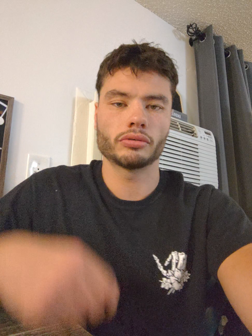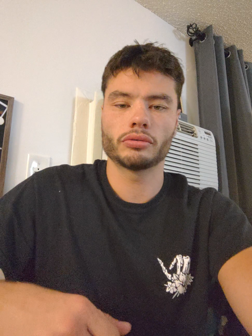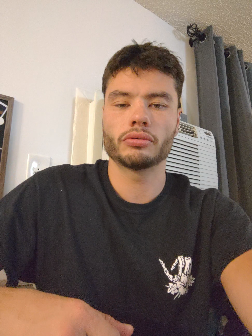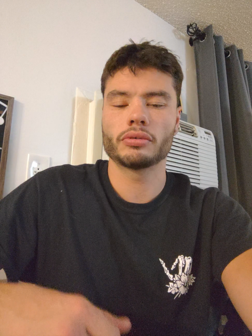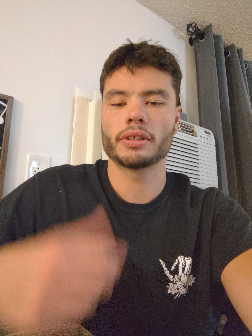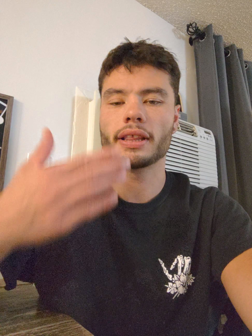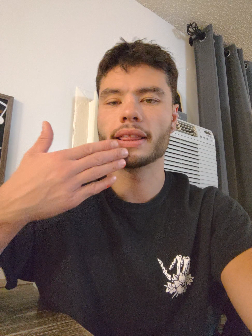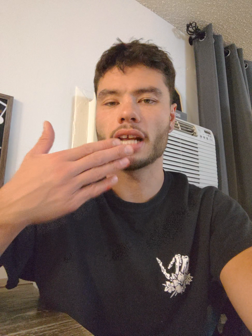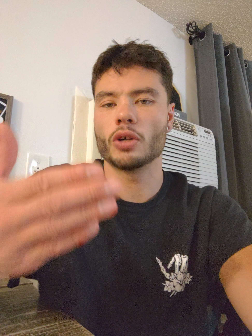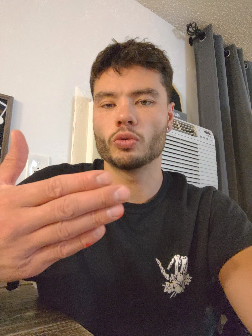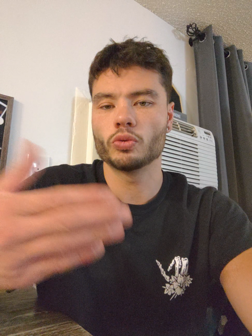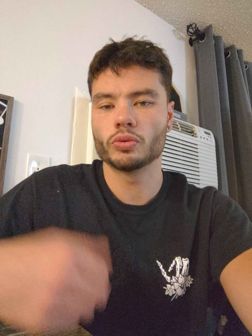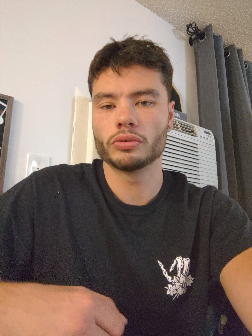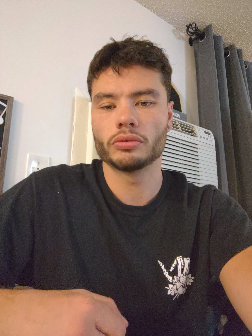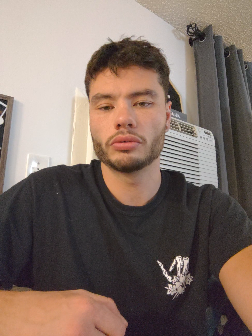thank you